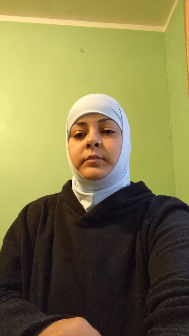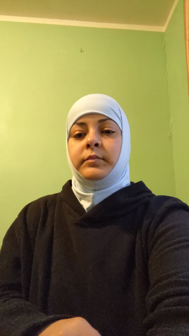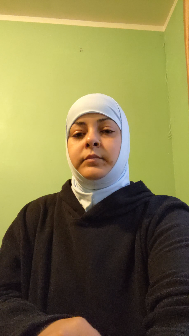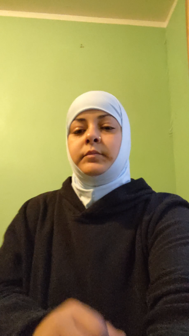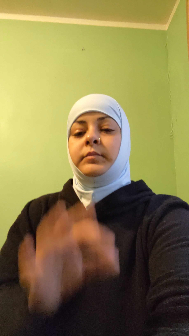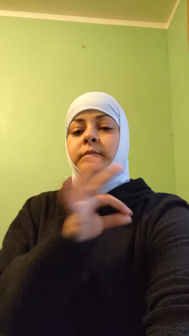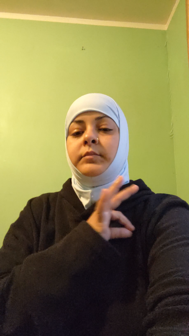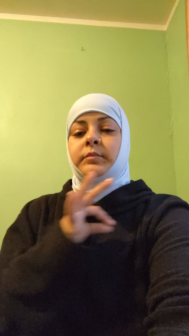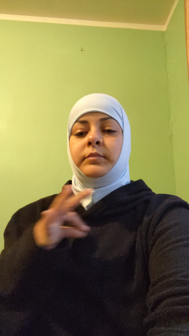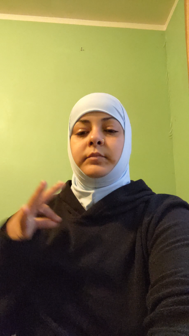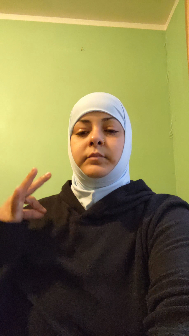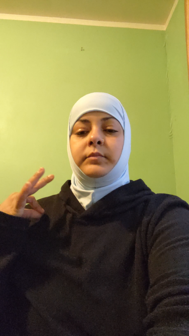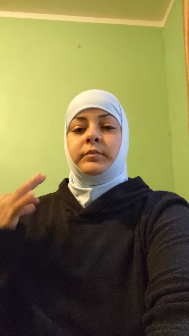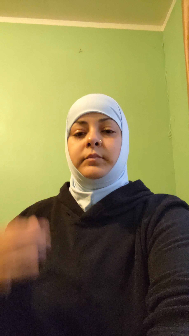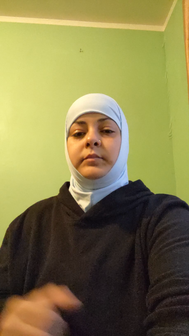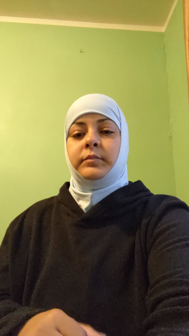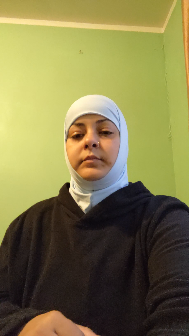beads